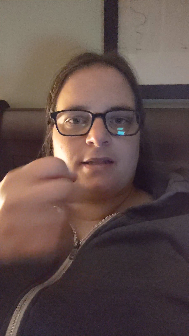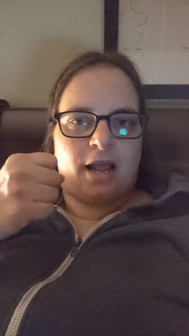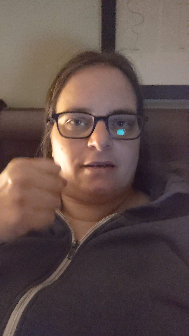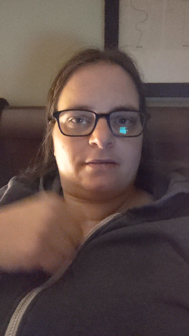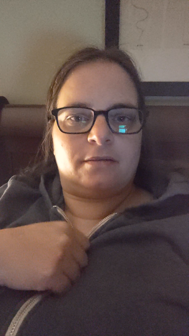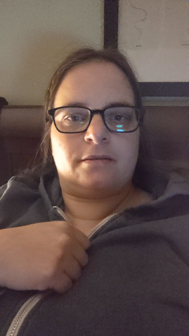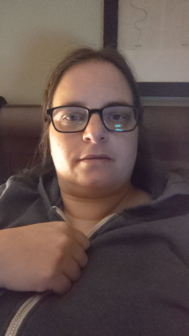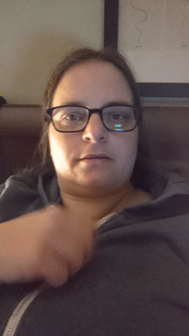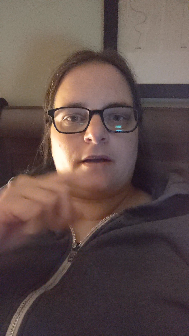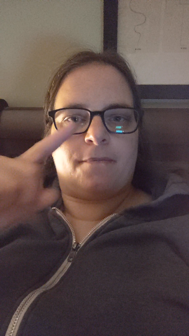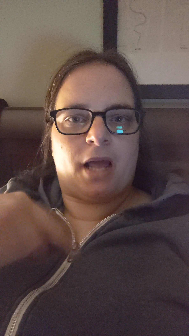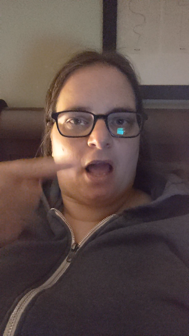about